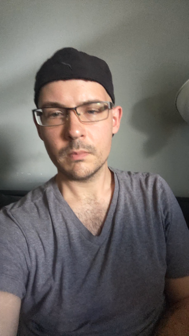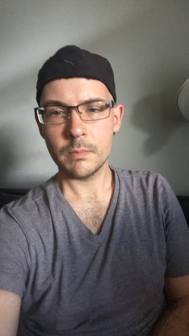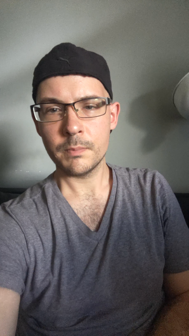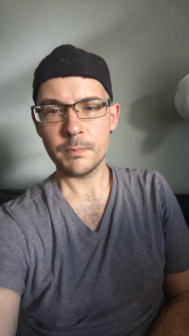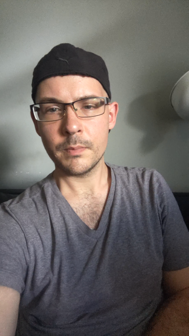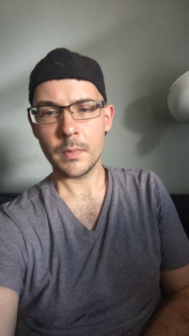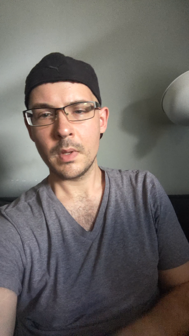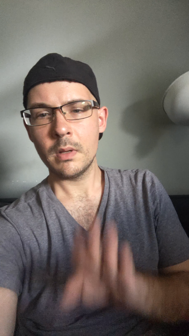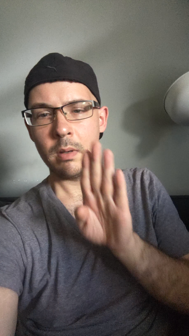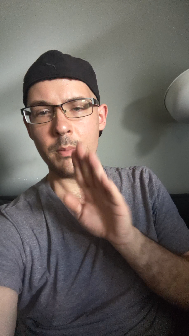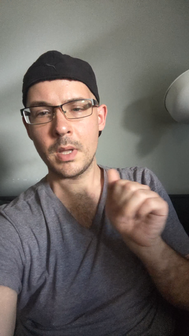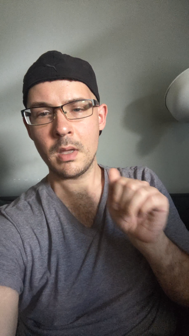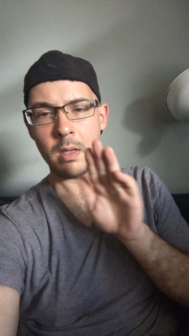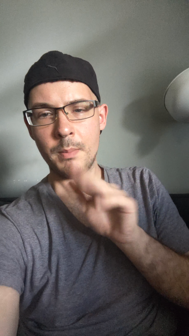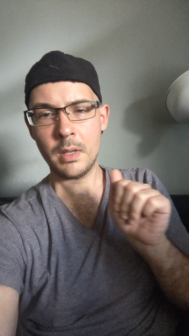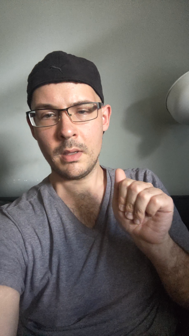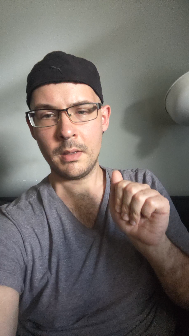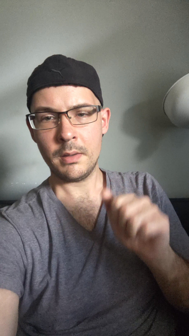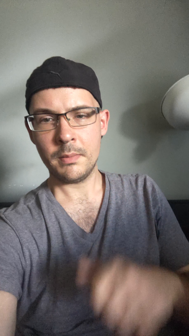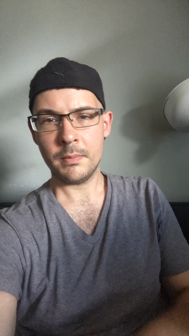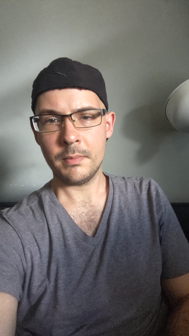baa baa